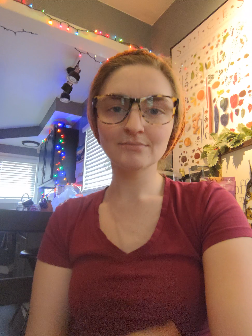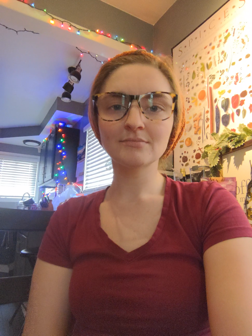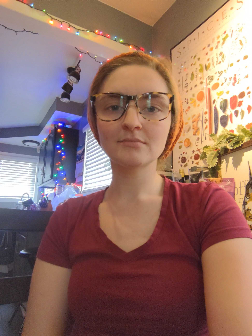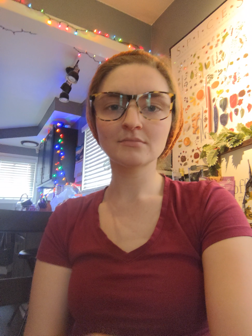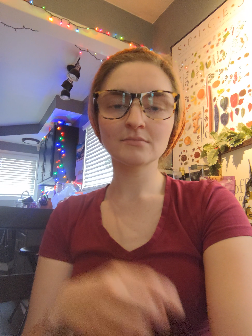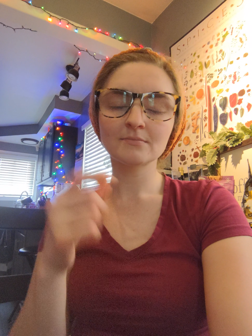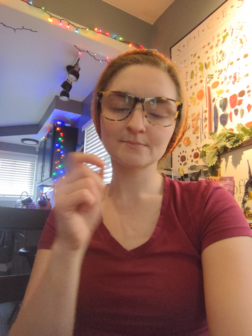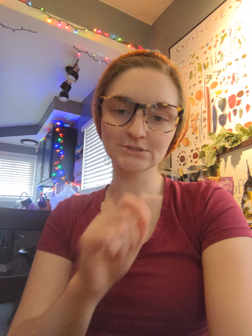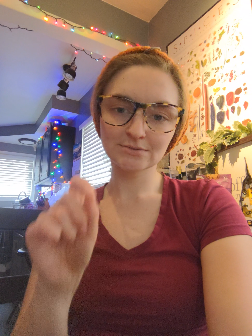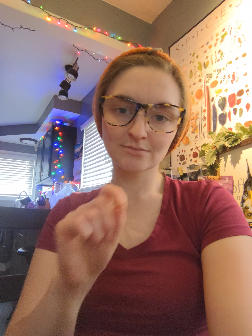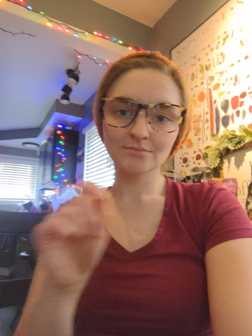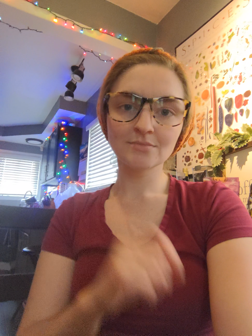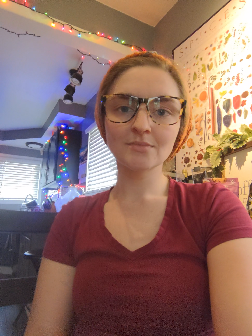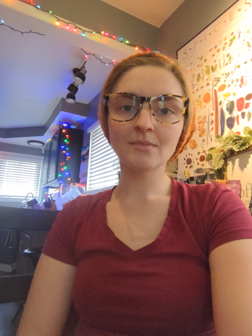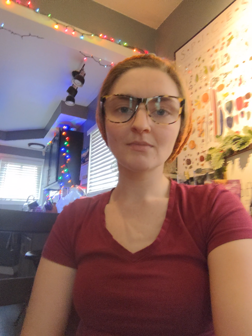pencil